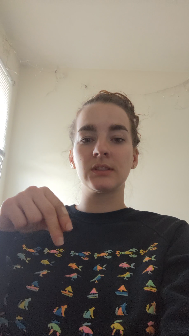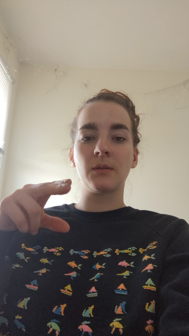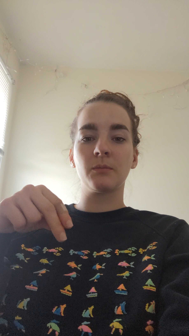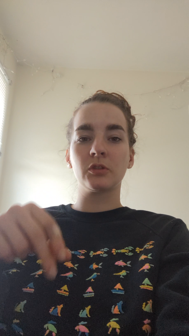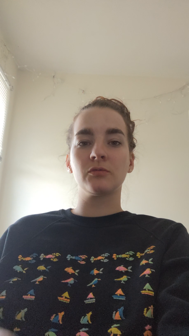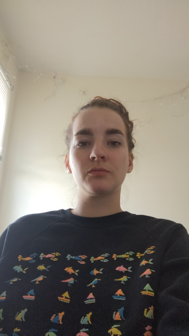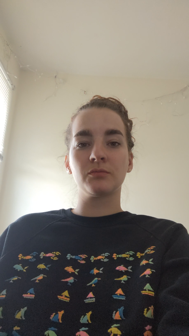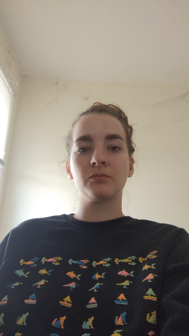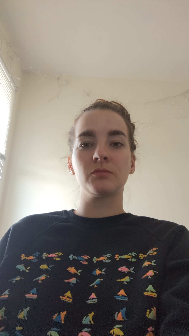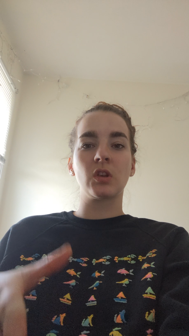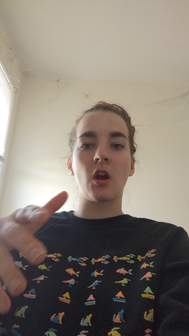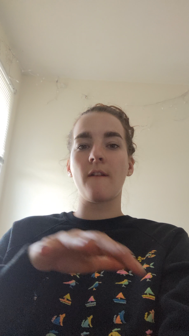cover